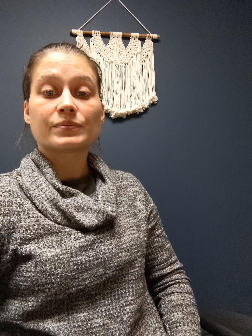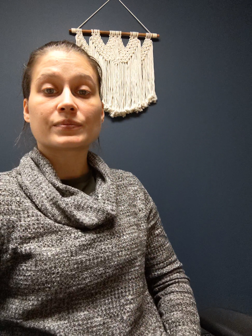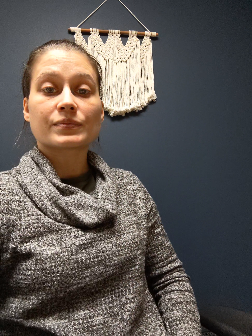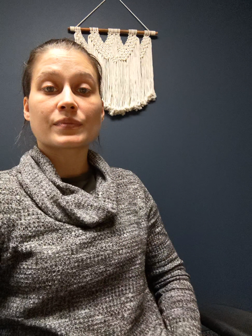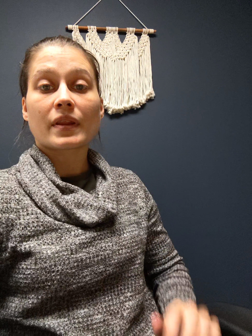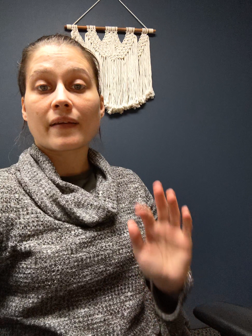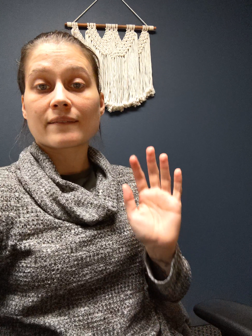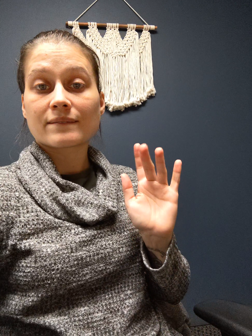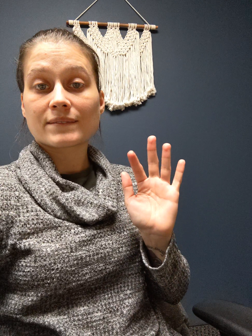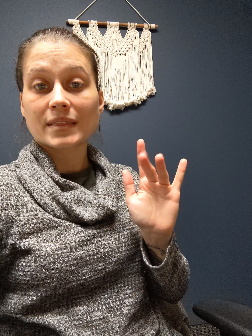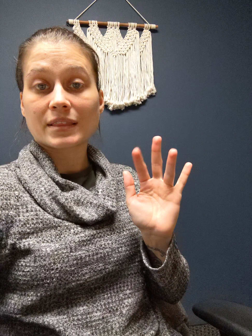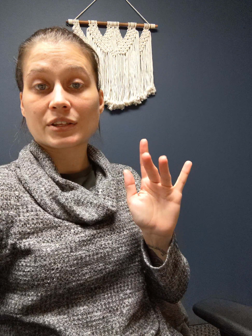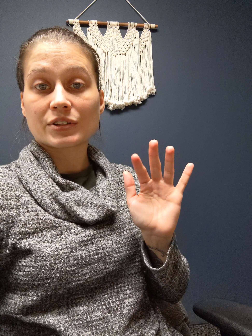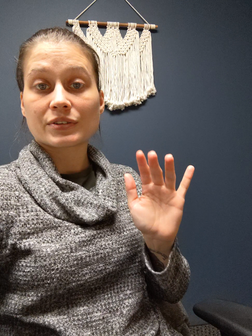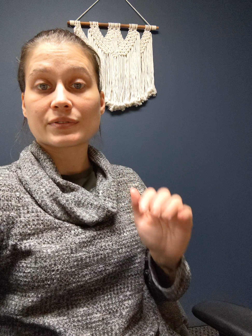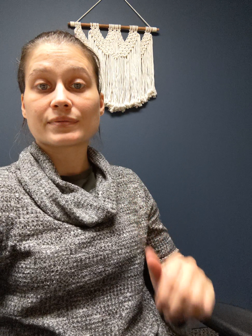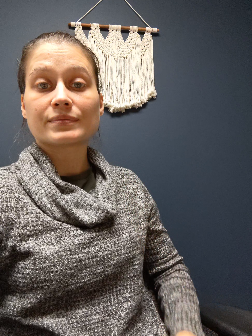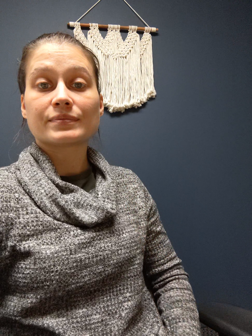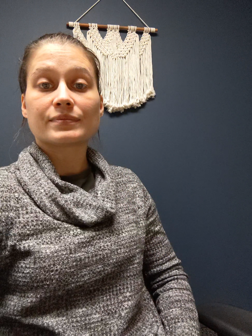finger